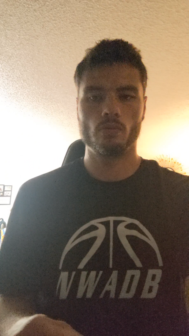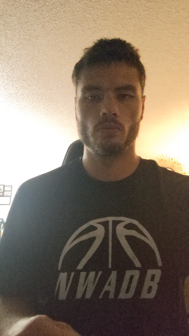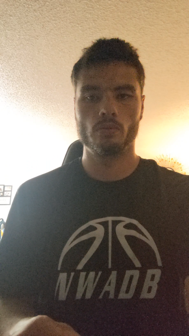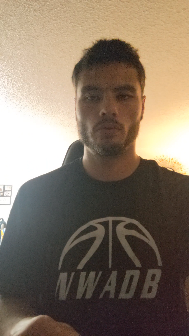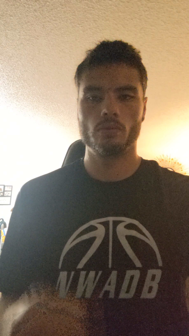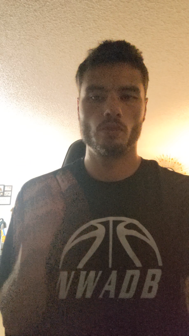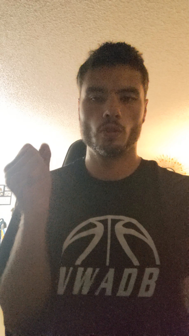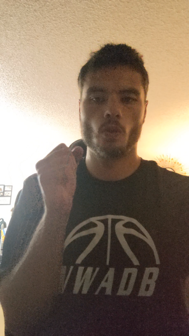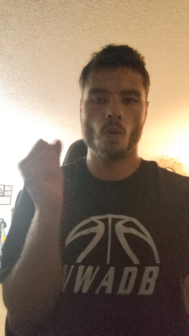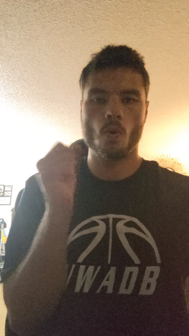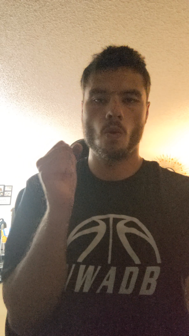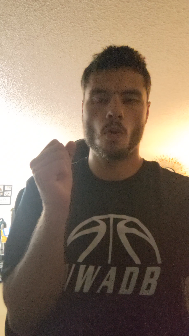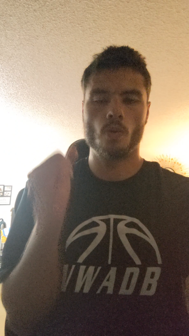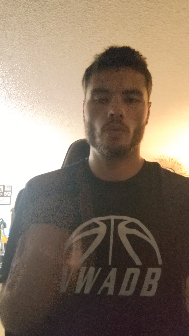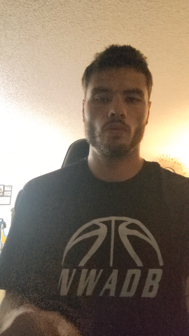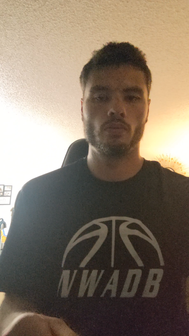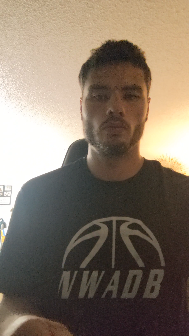cold